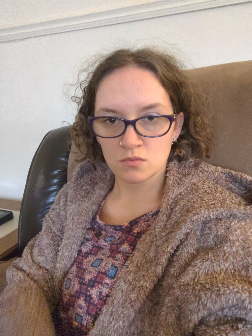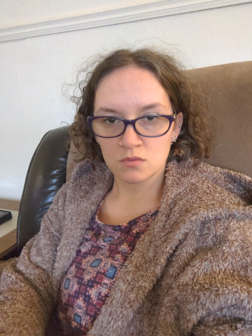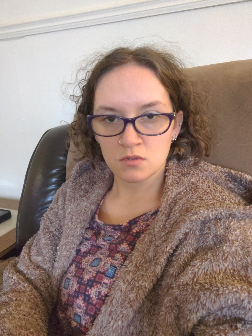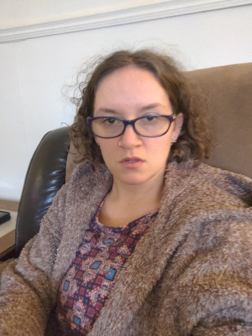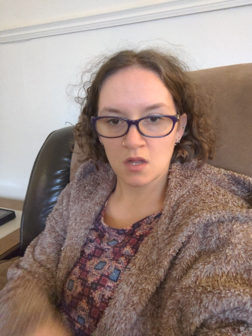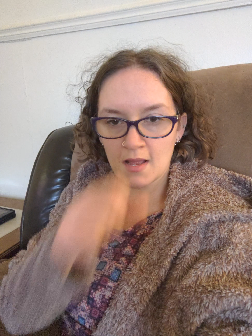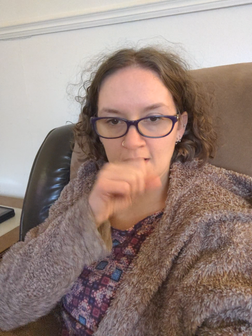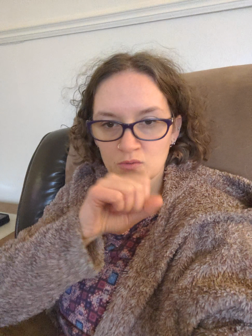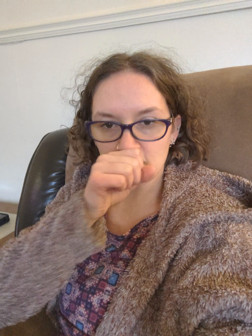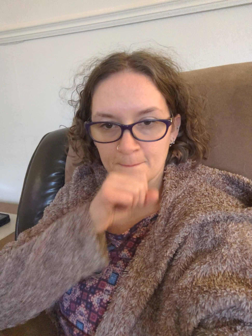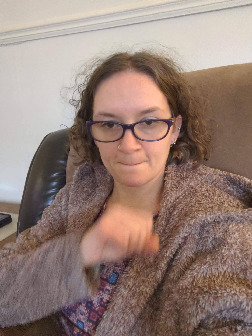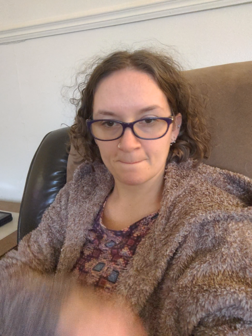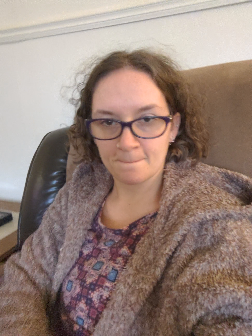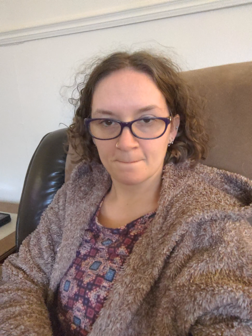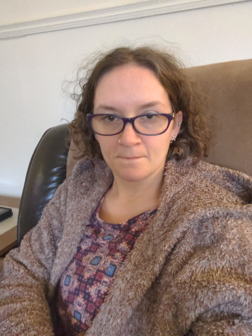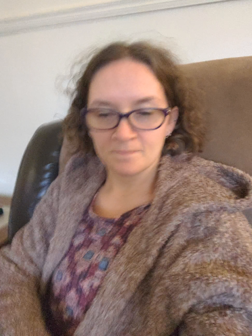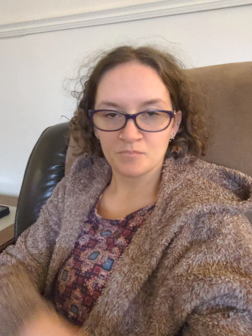ice cream